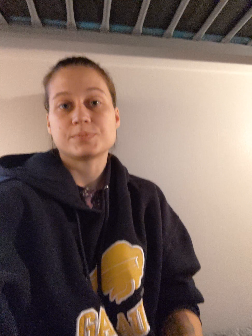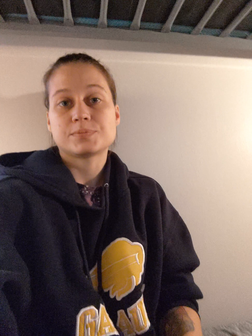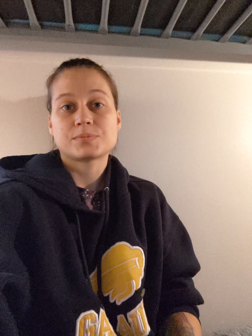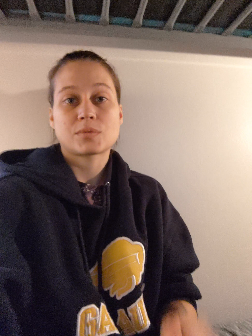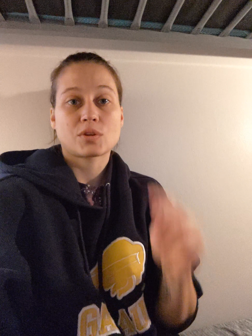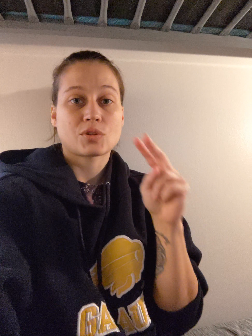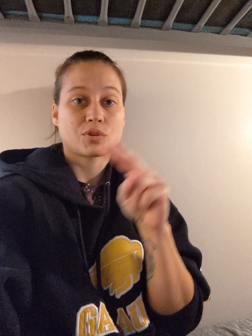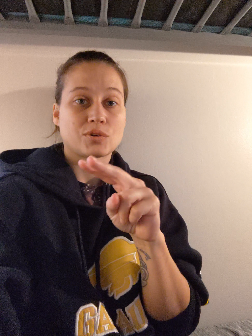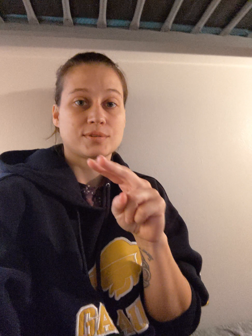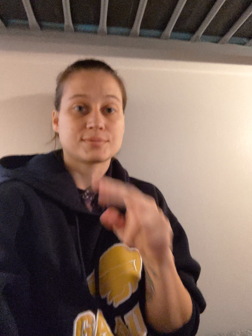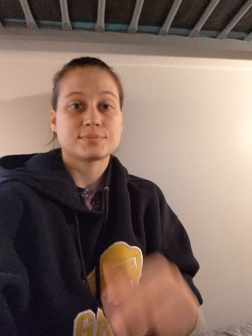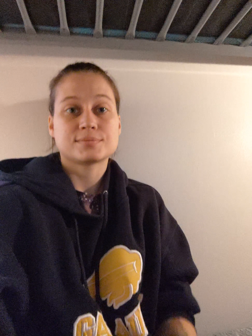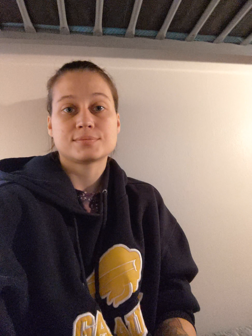look